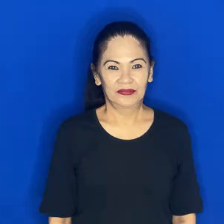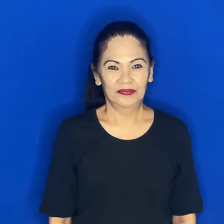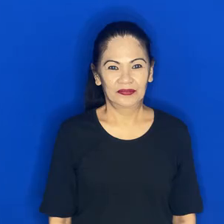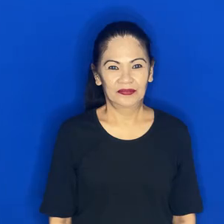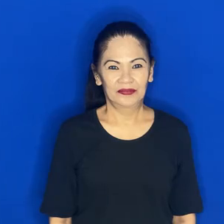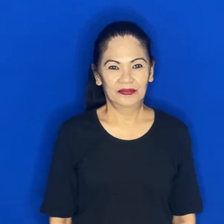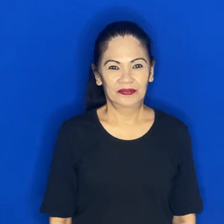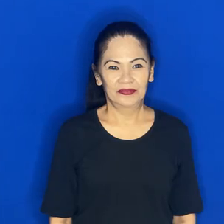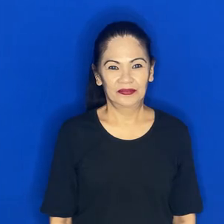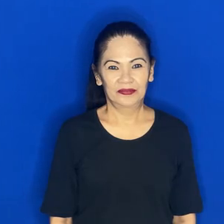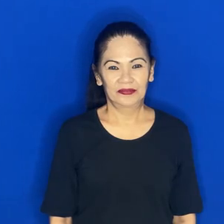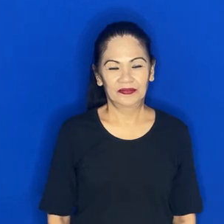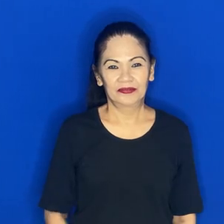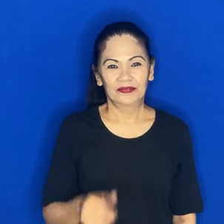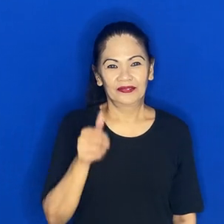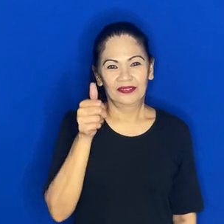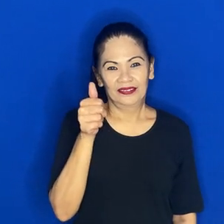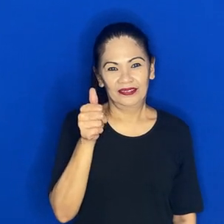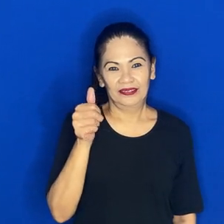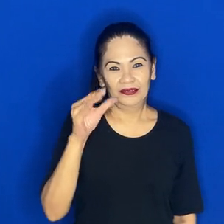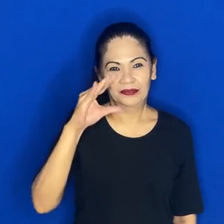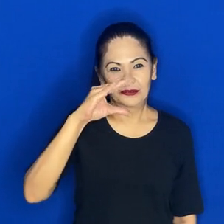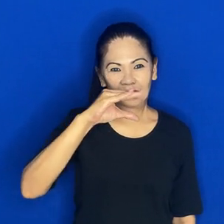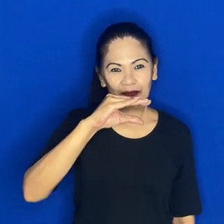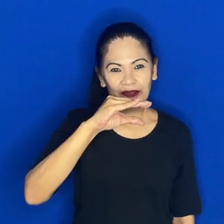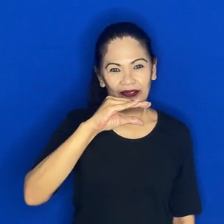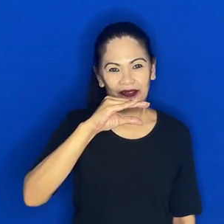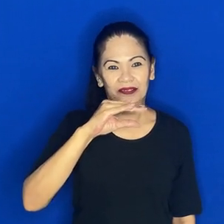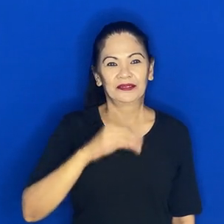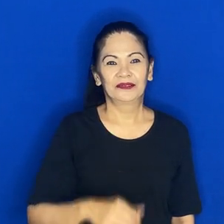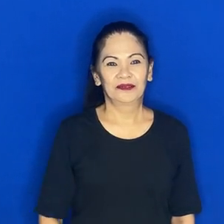good afternoon